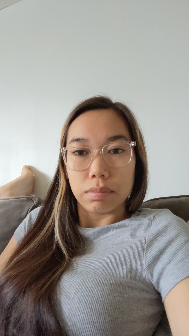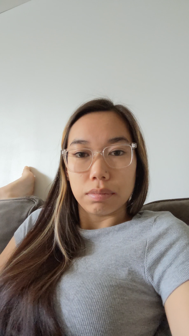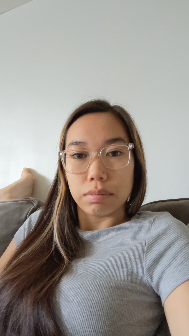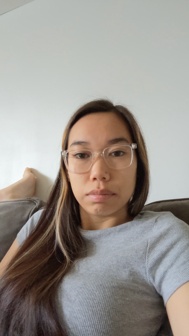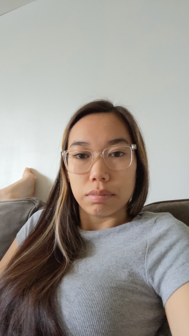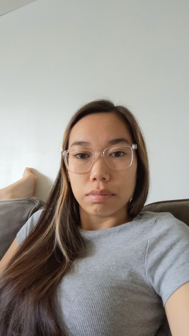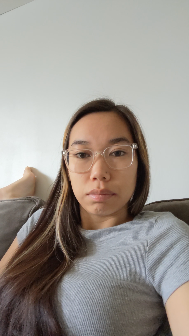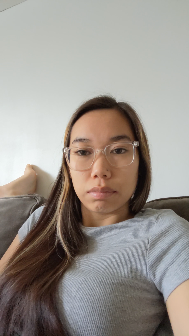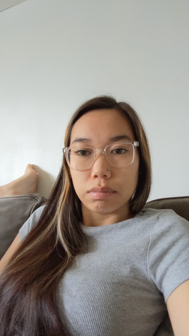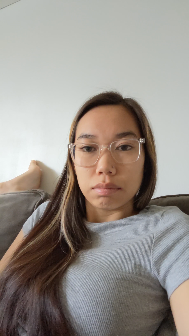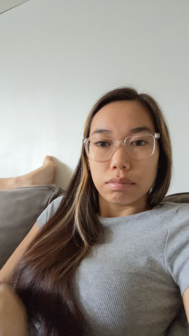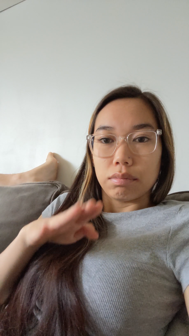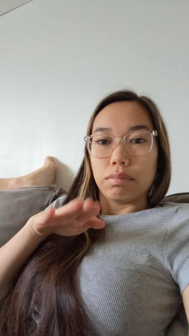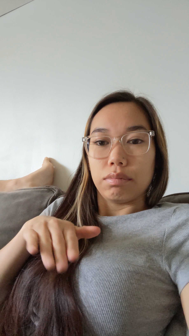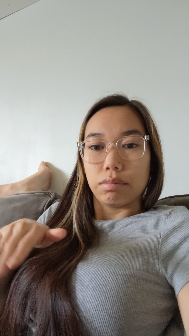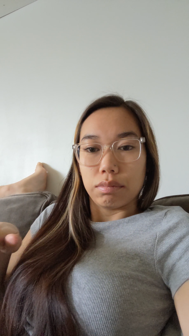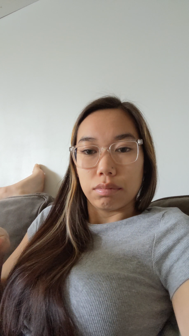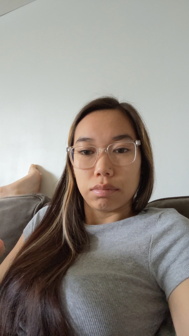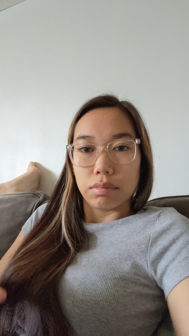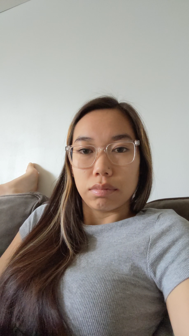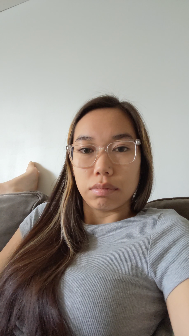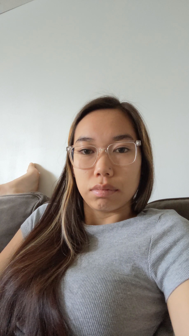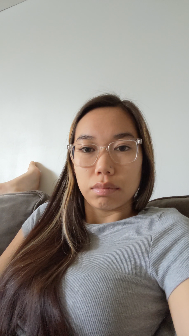children